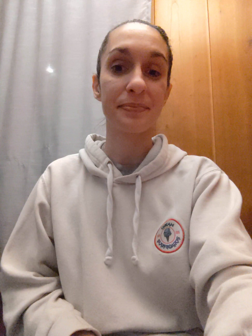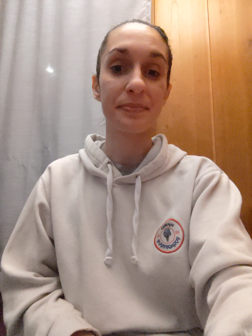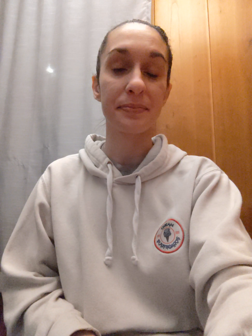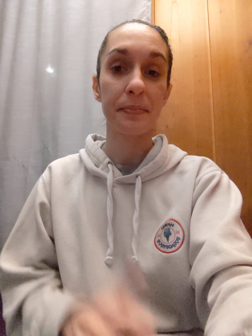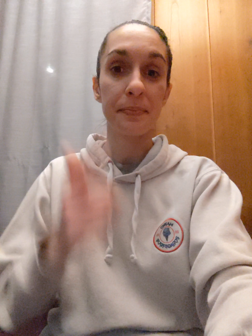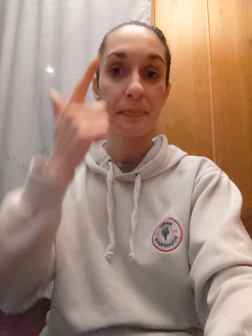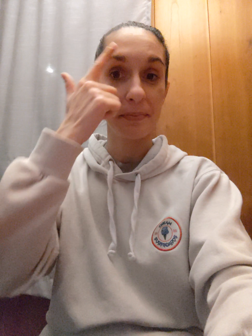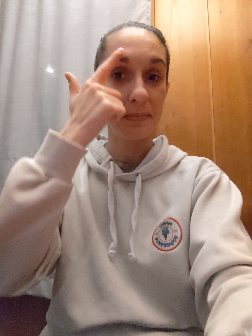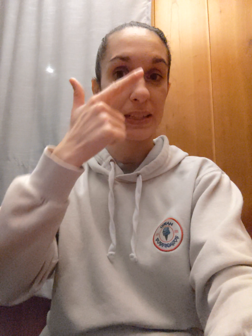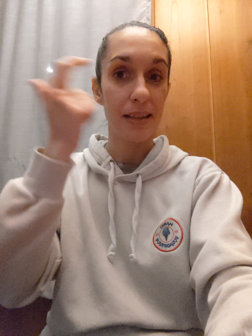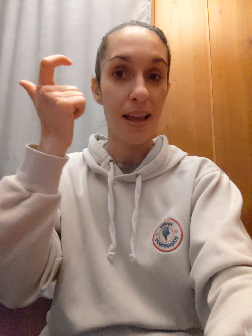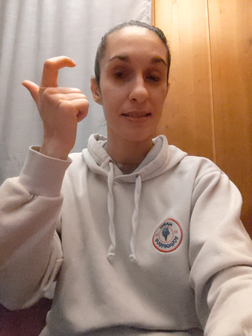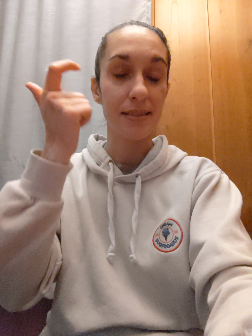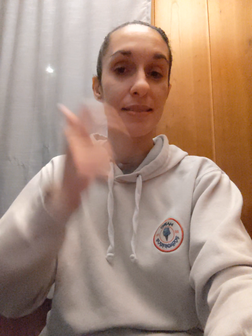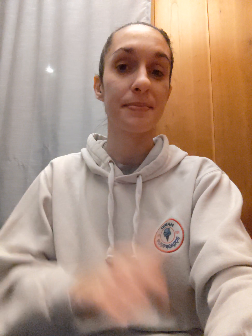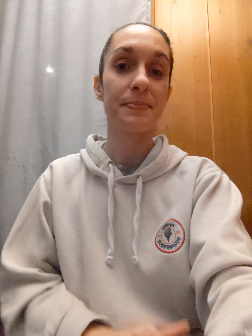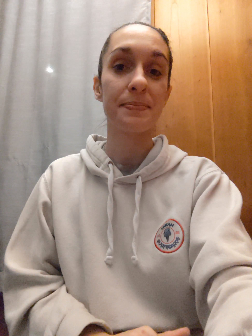because